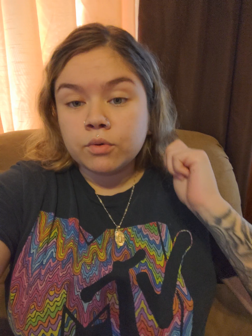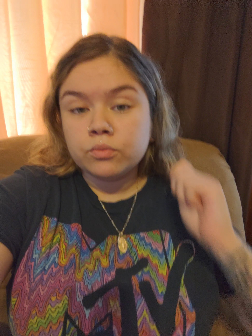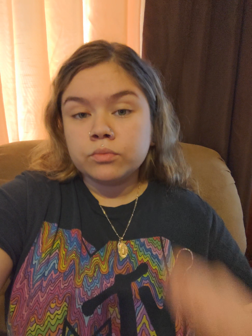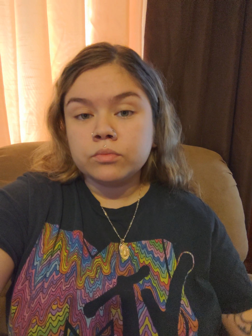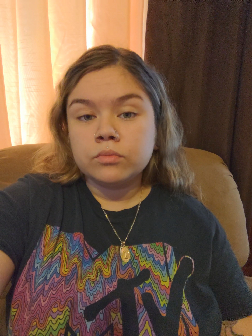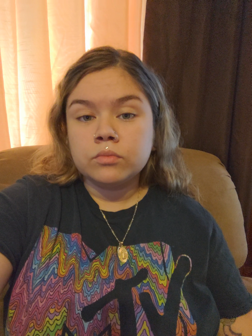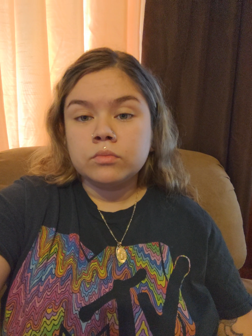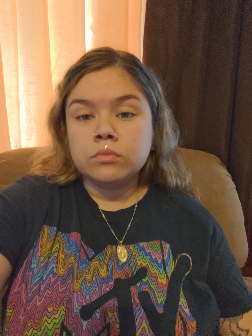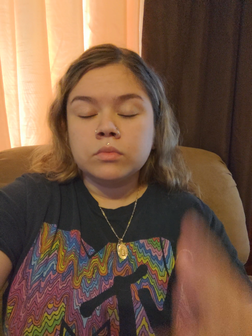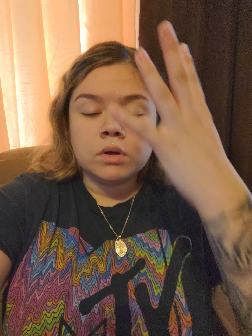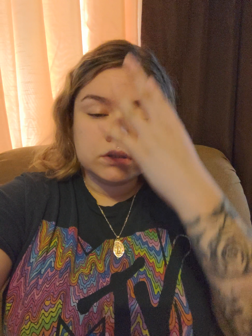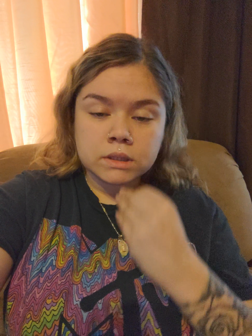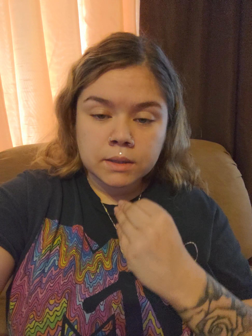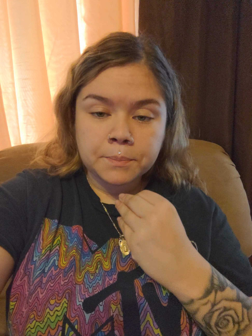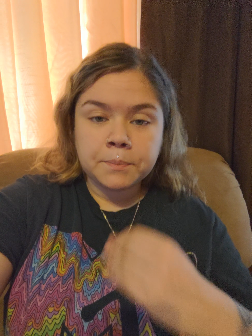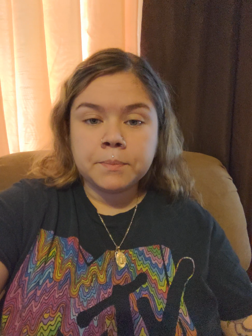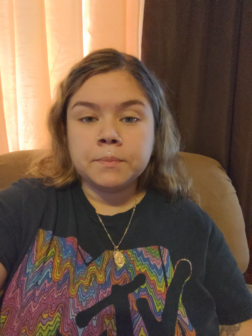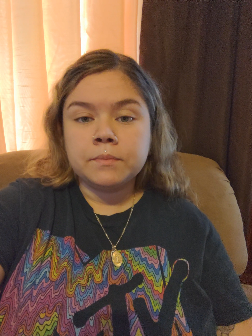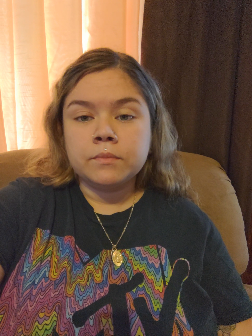asleep